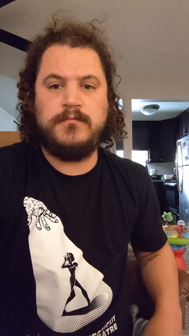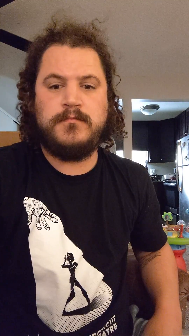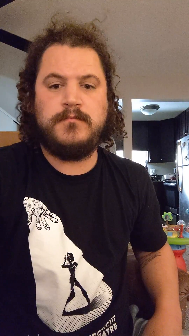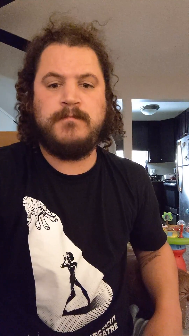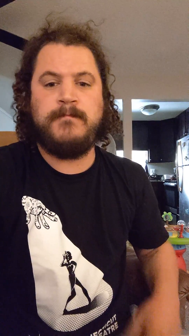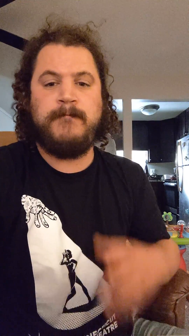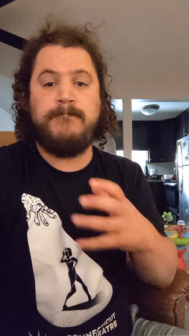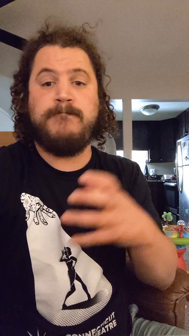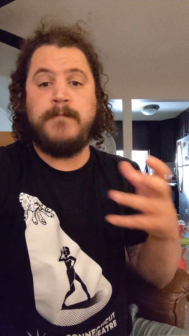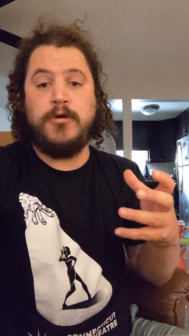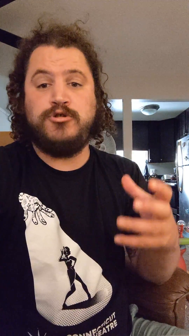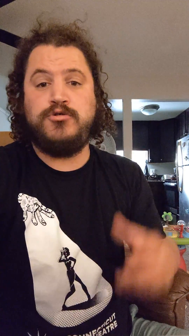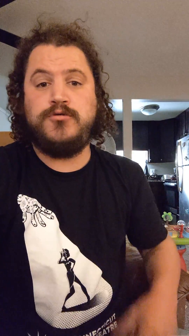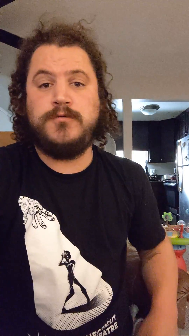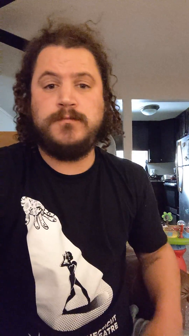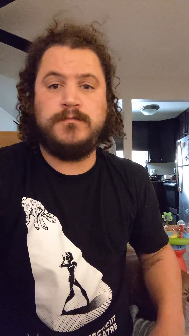much